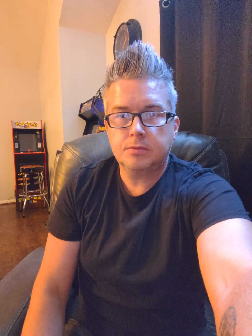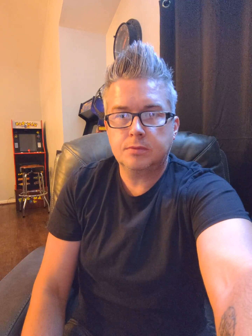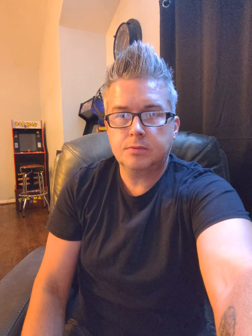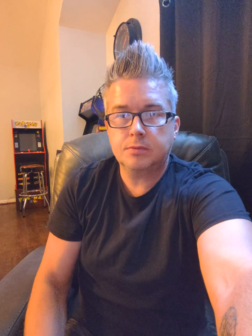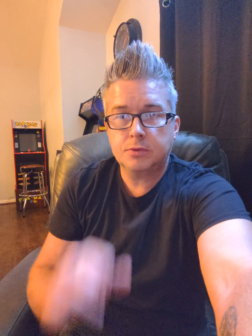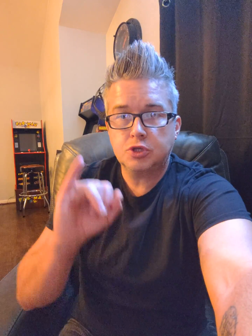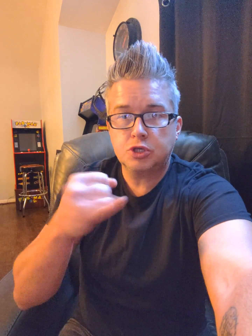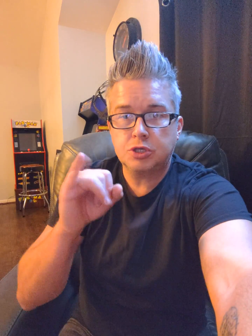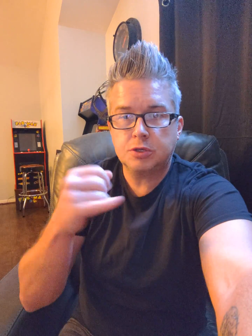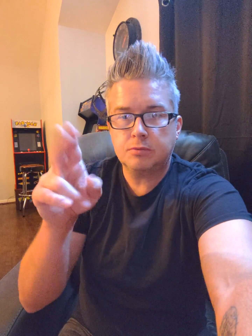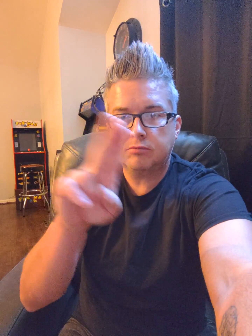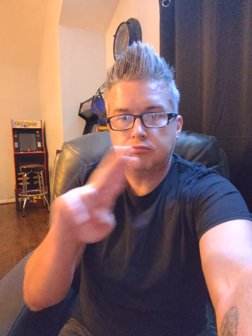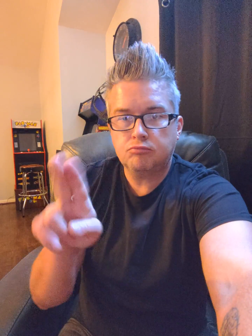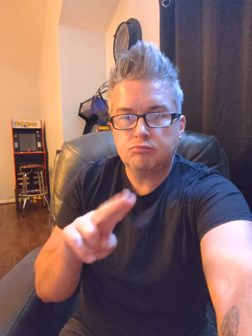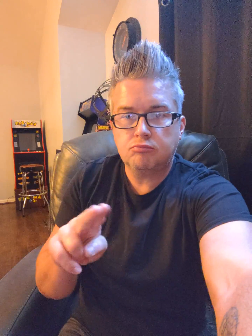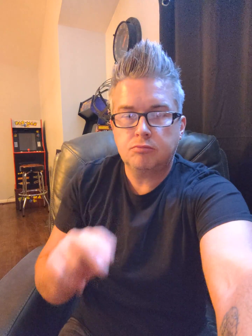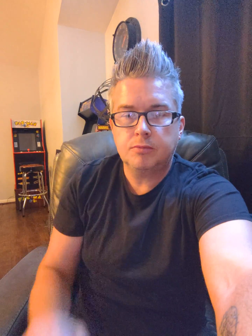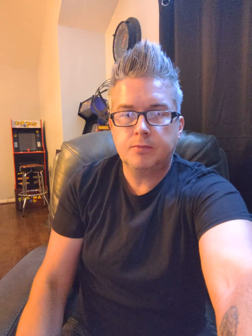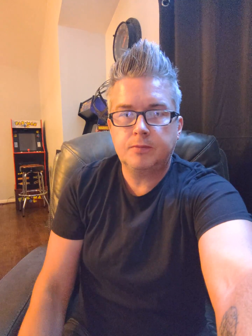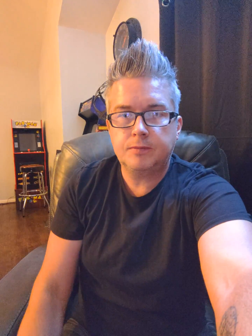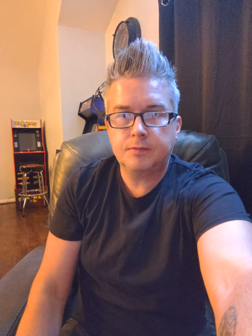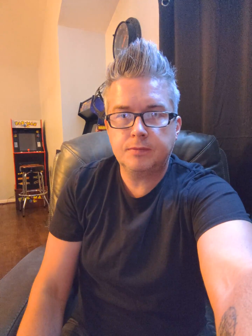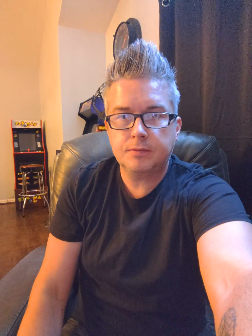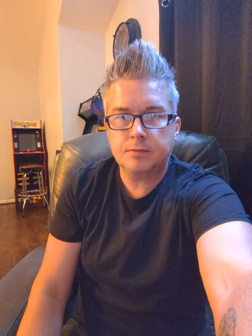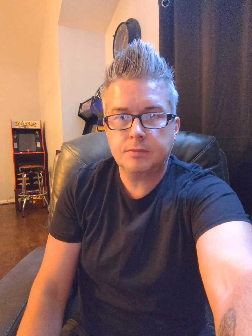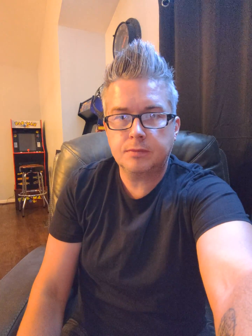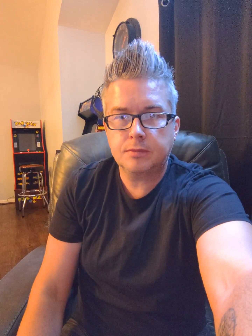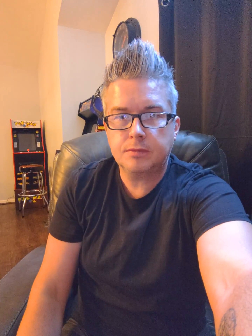jelly